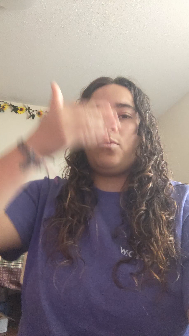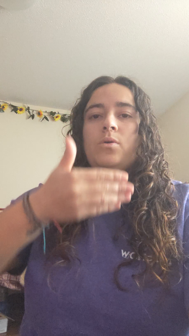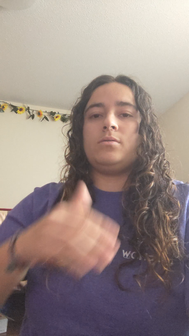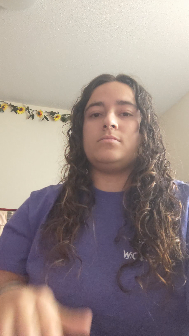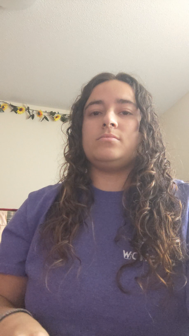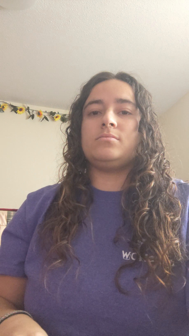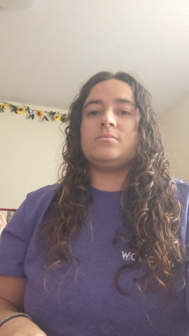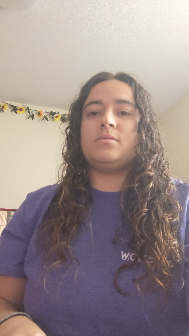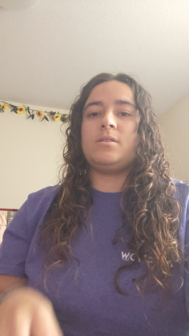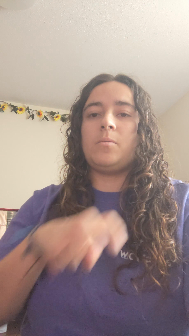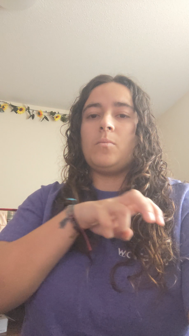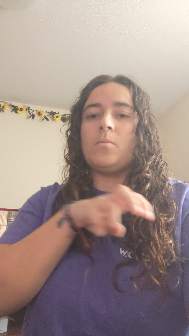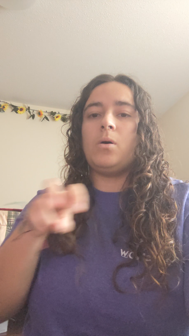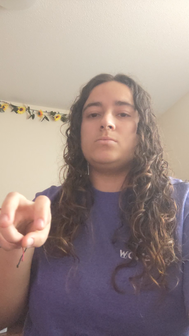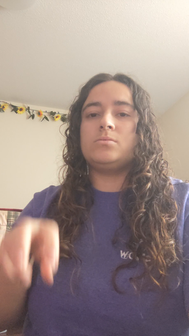porch